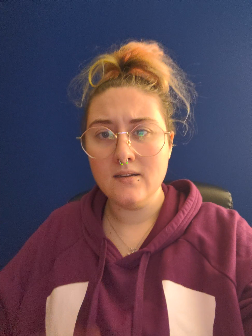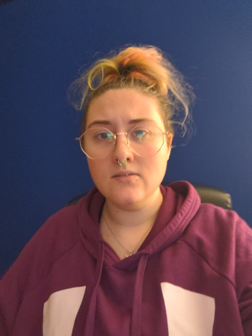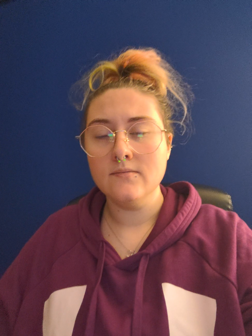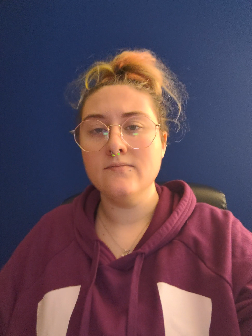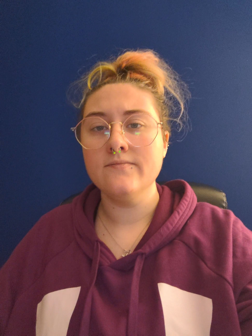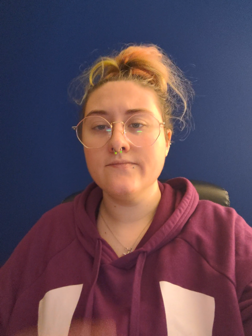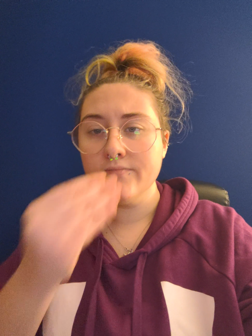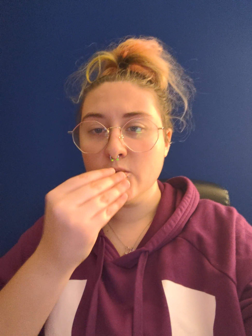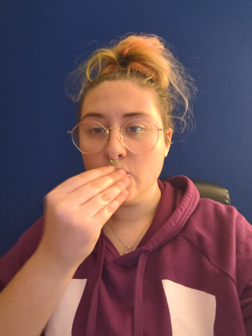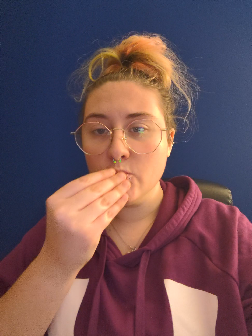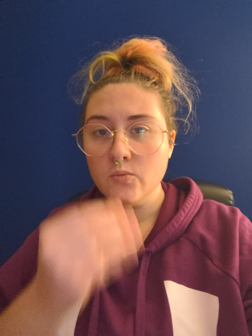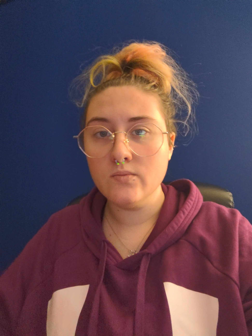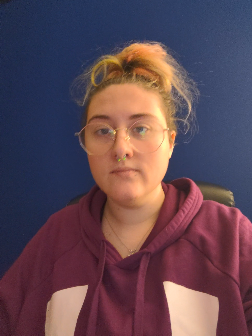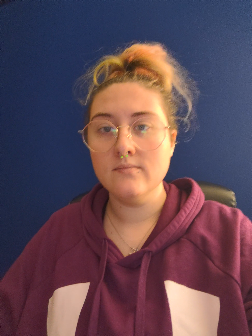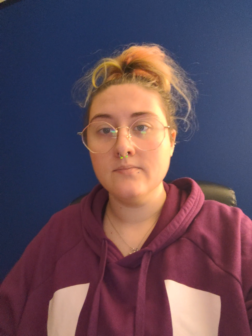food